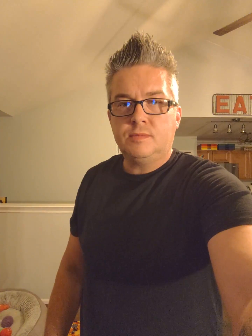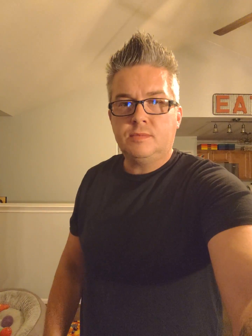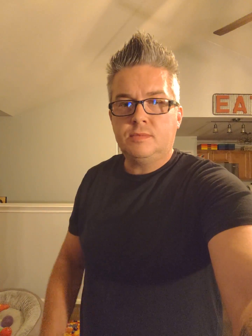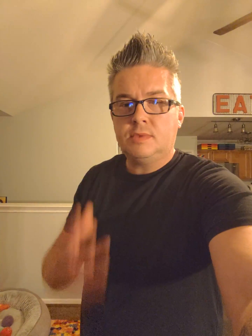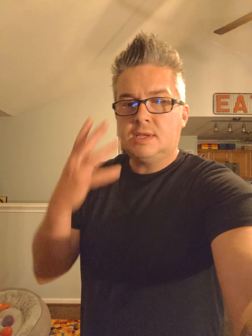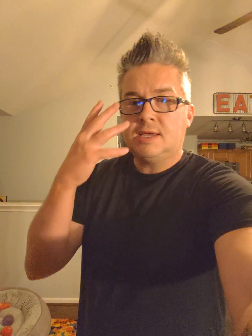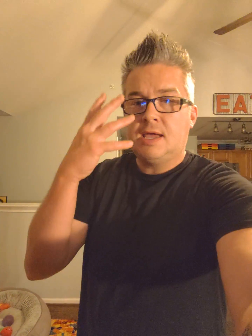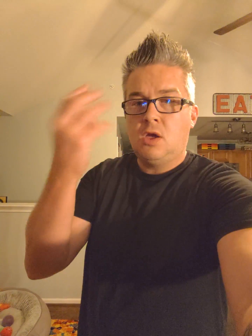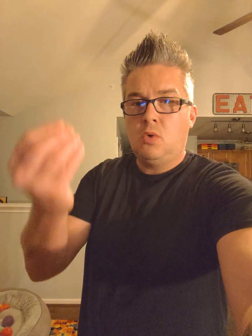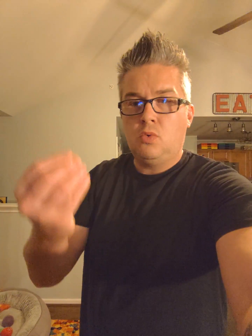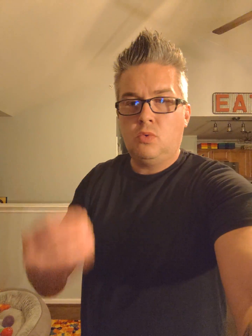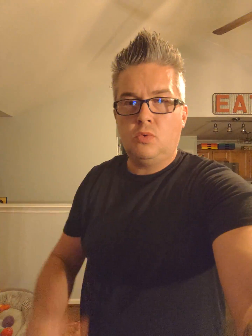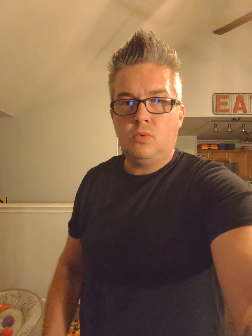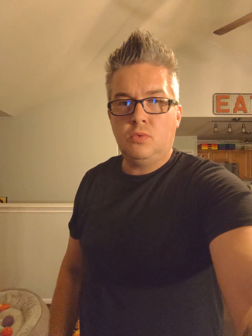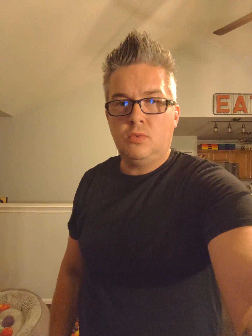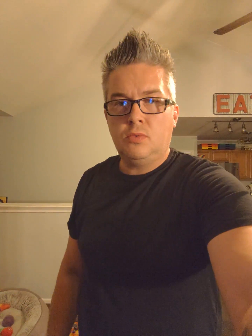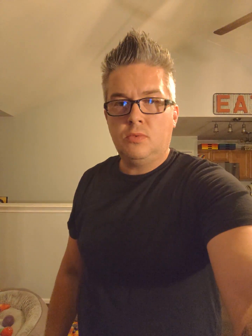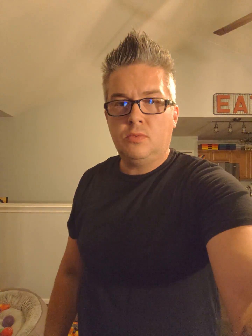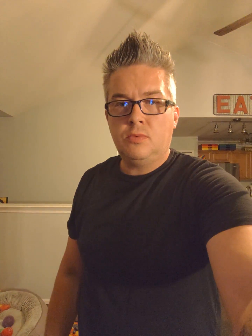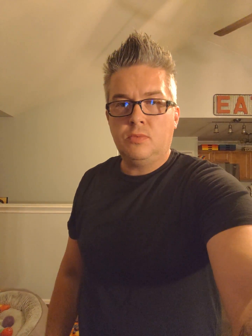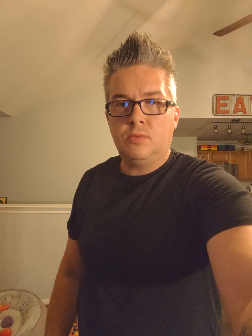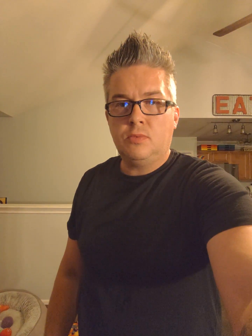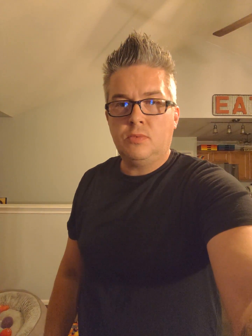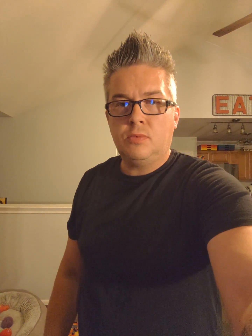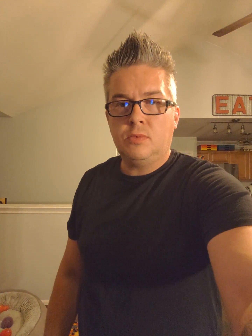going to